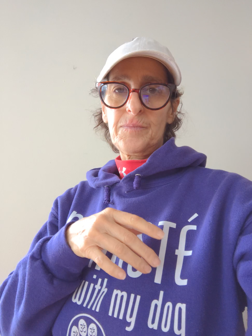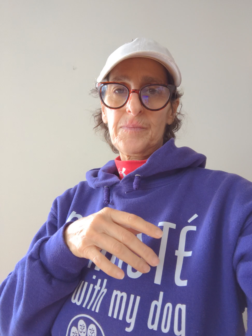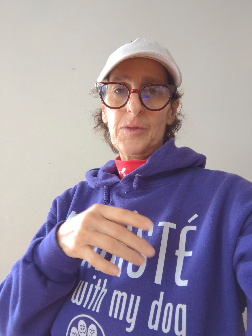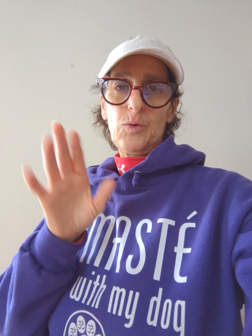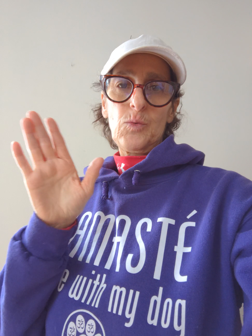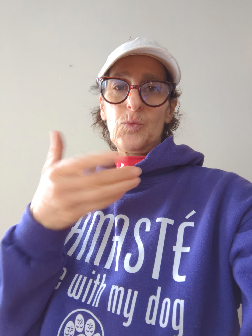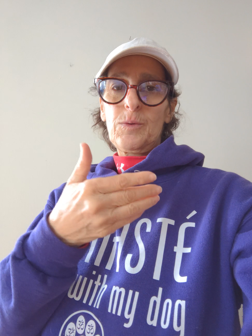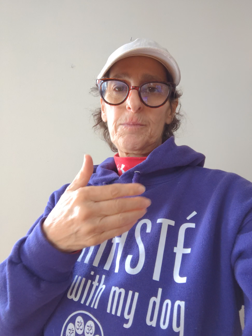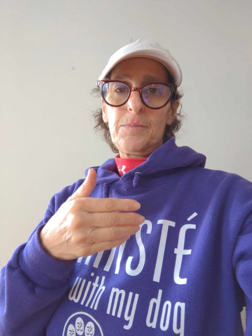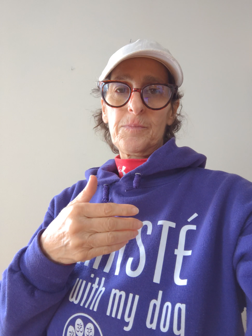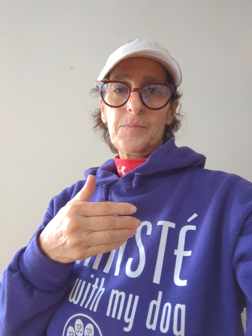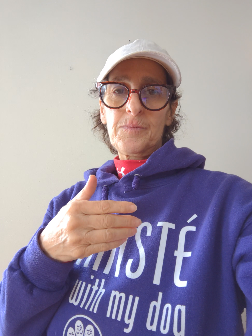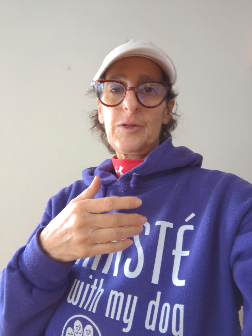room